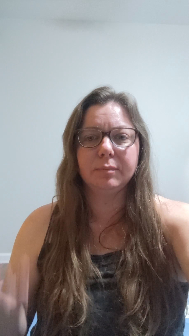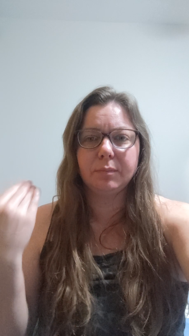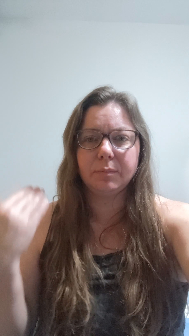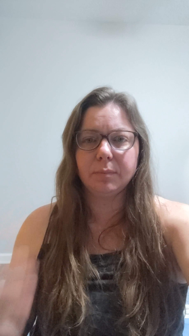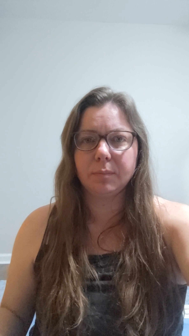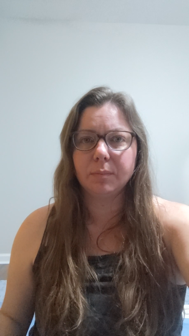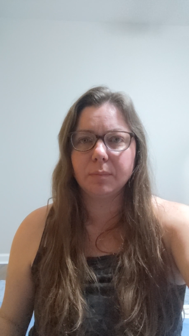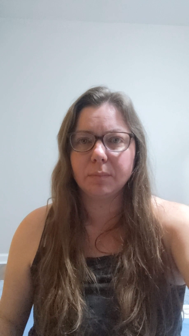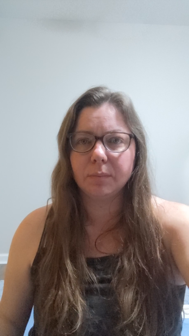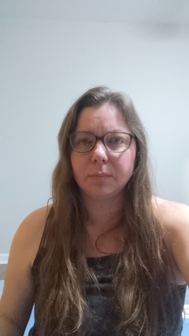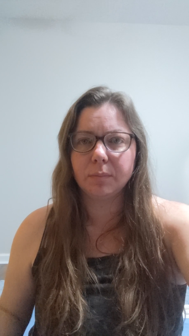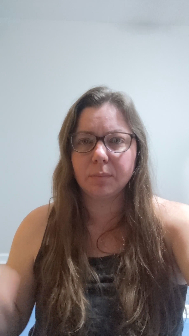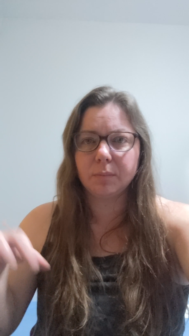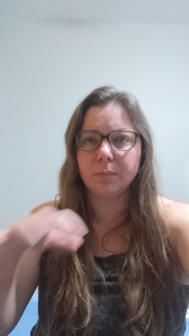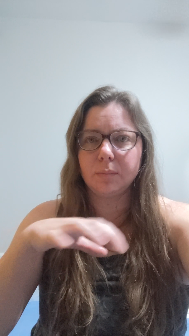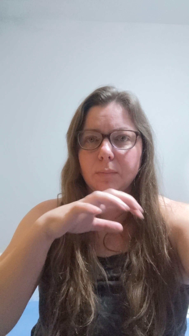block